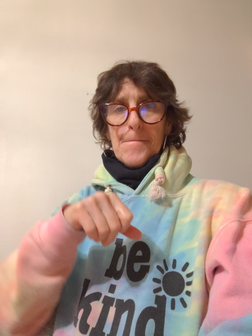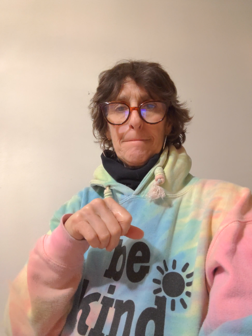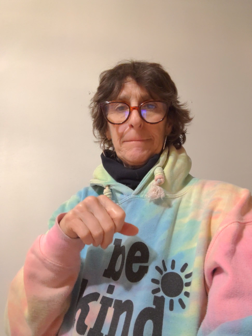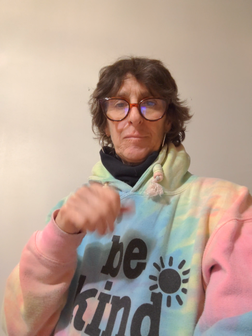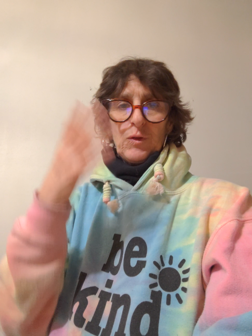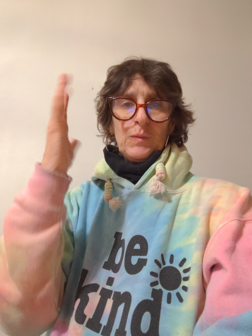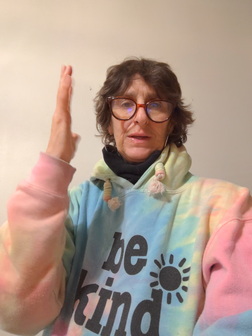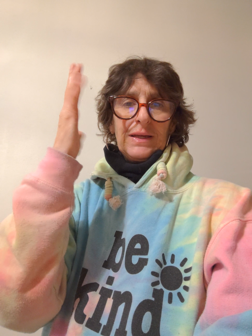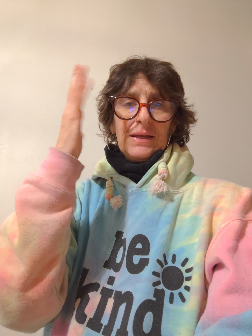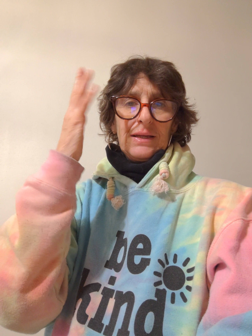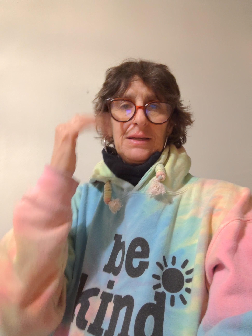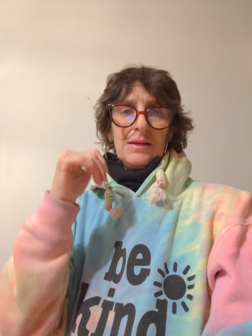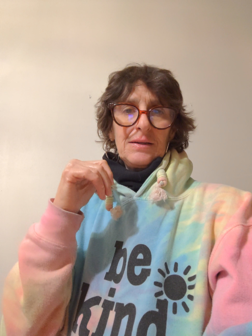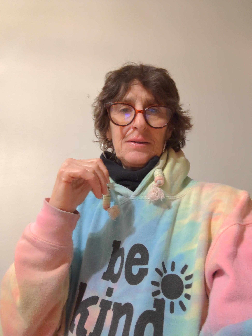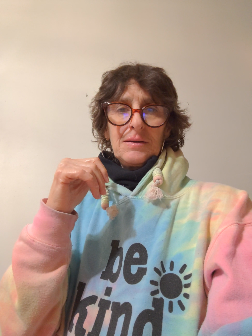tree